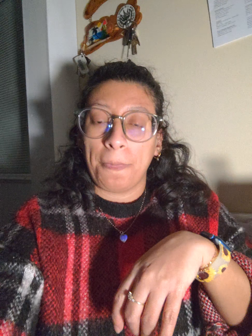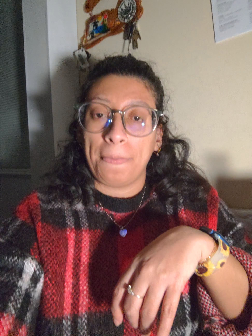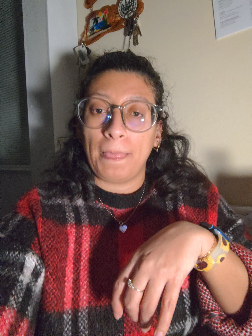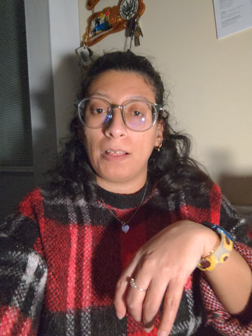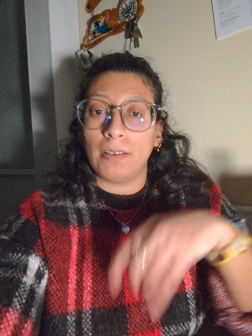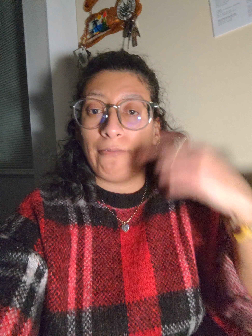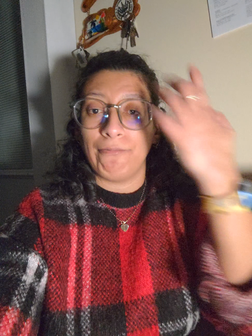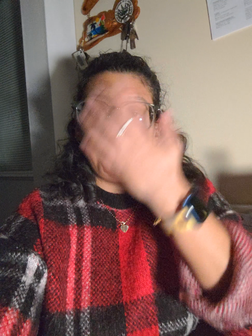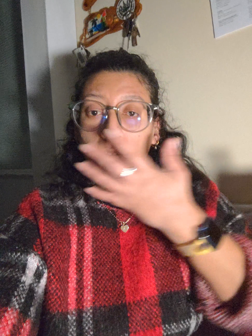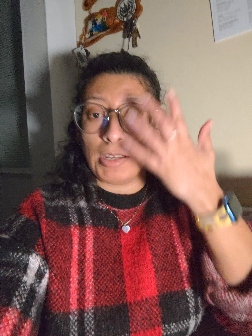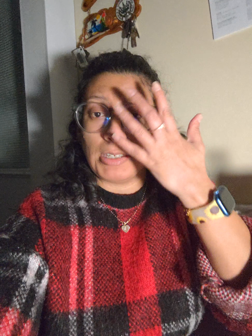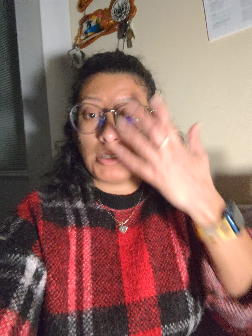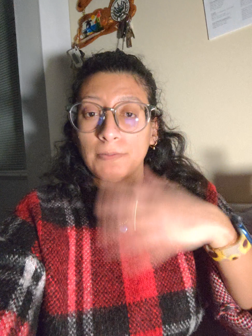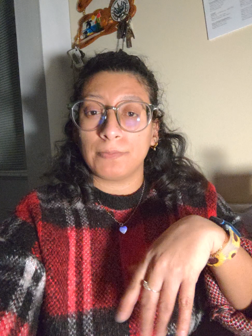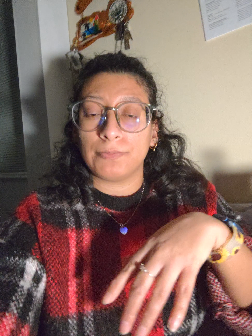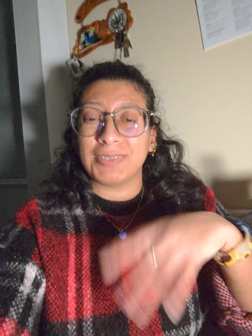face